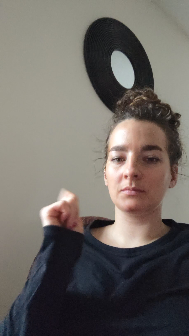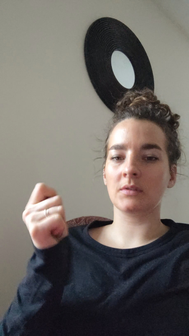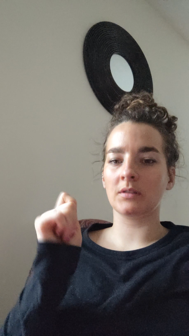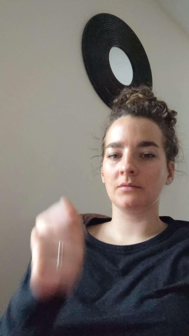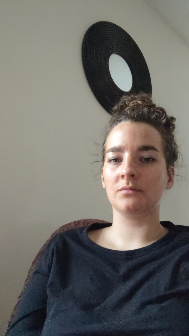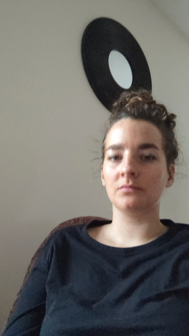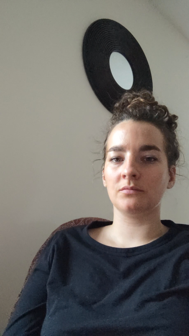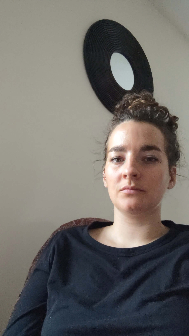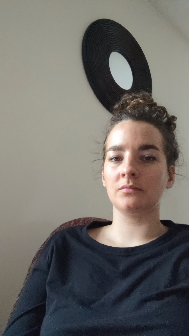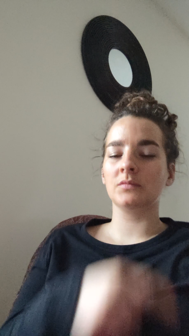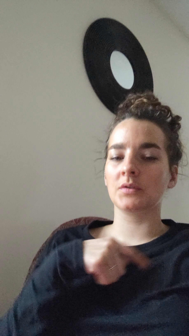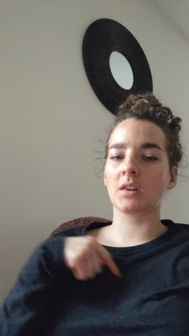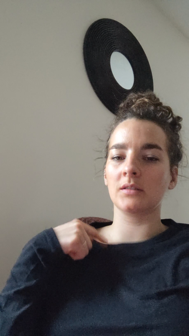necklace